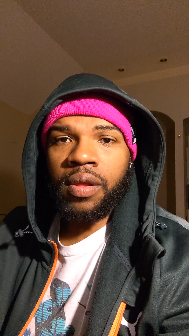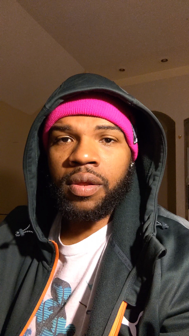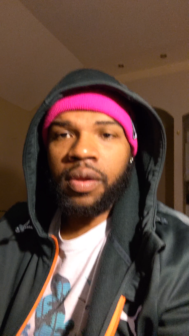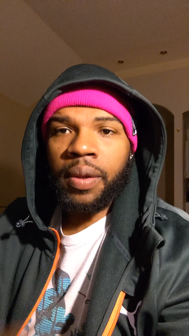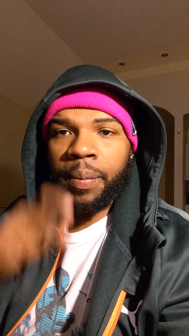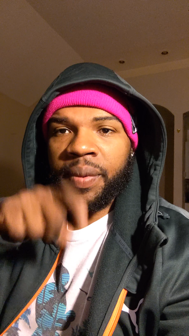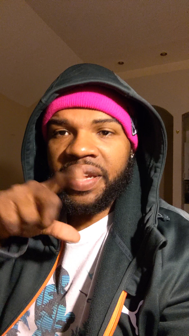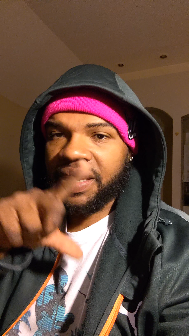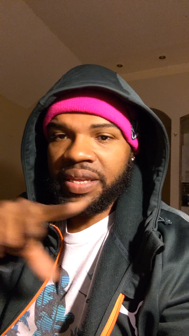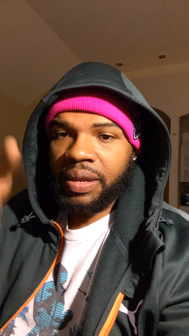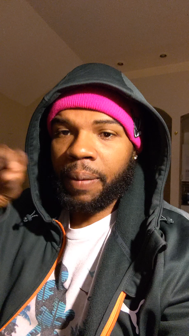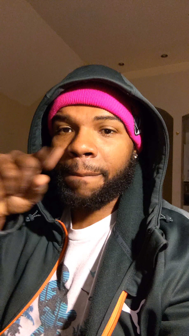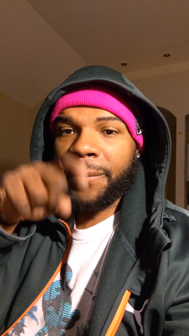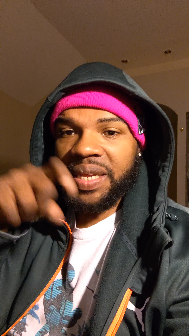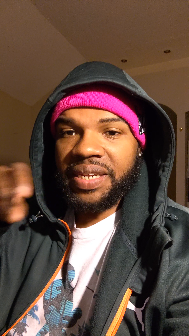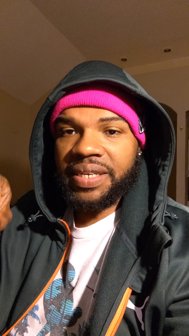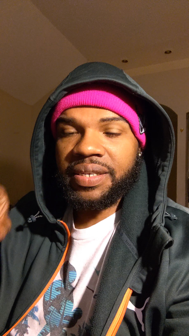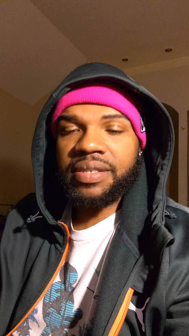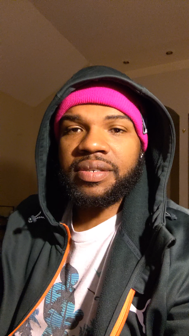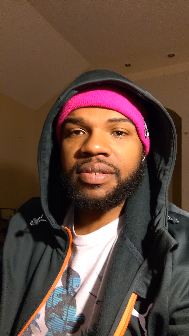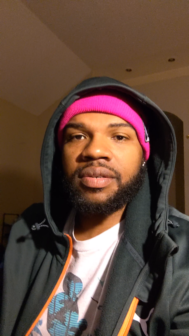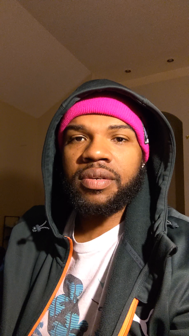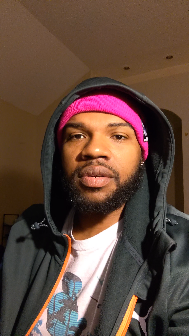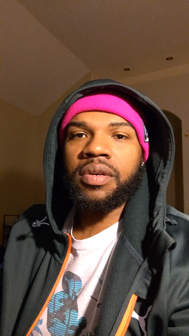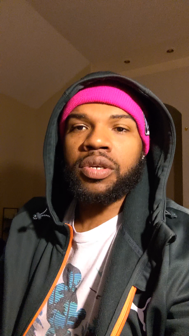peas